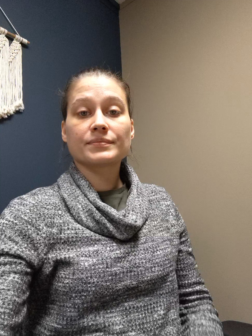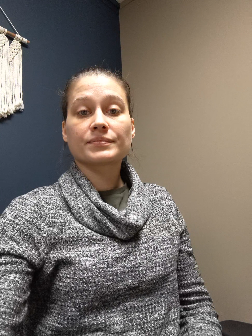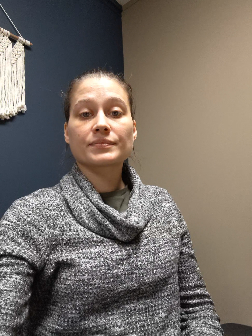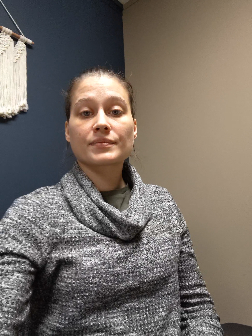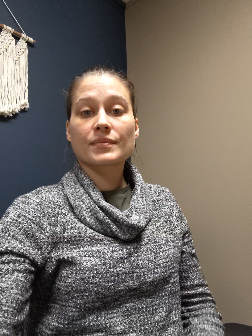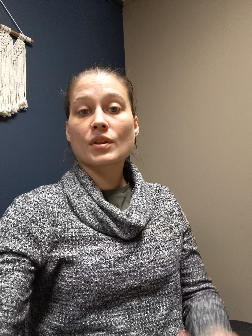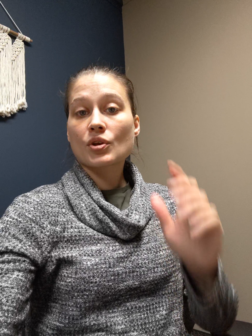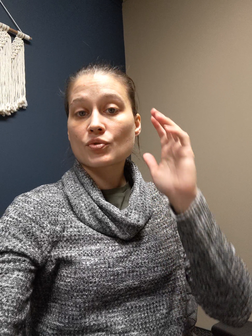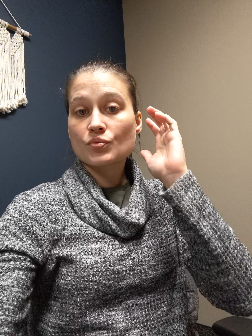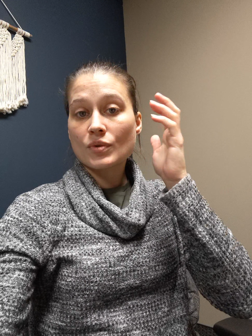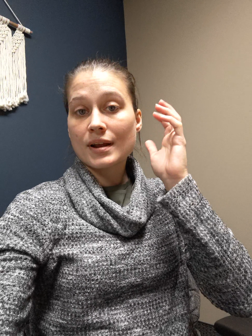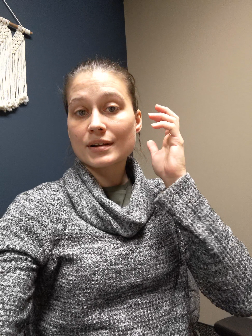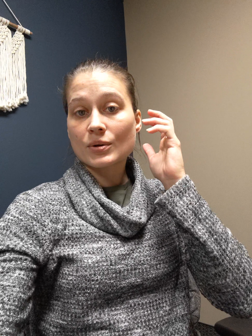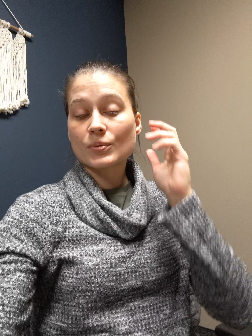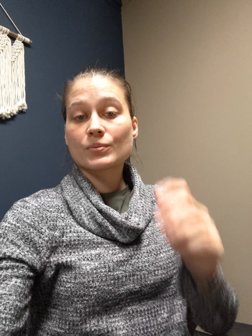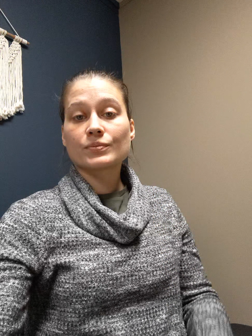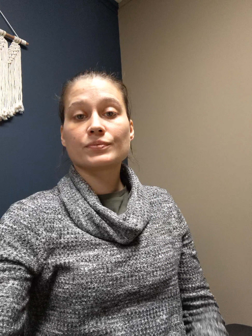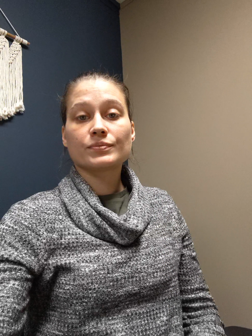radio